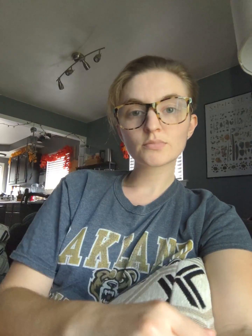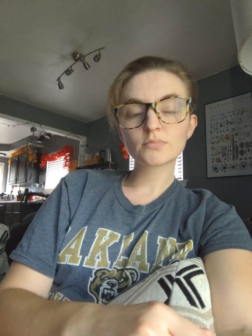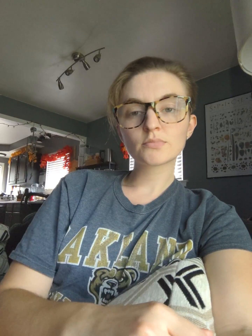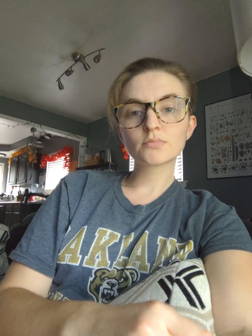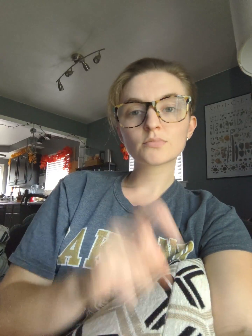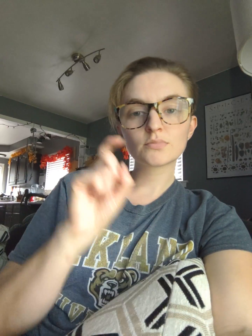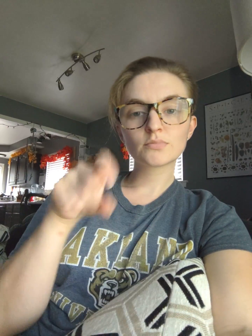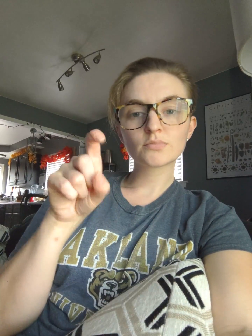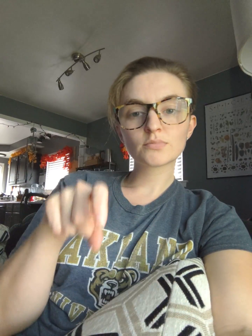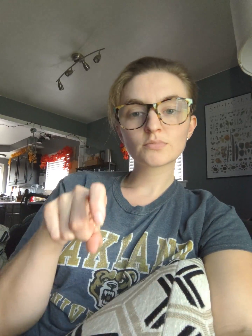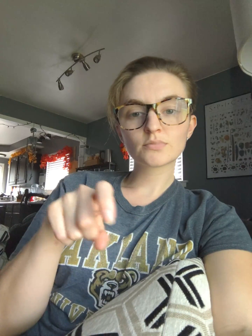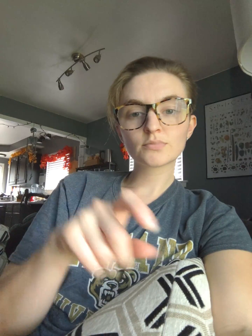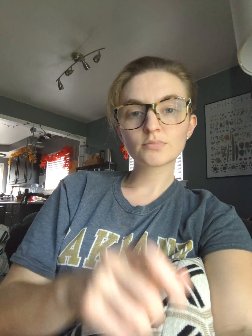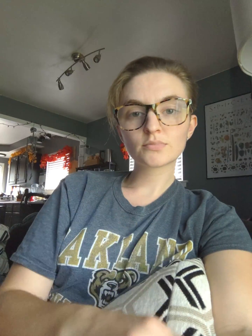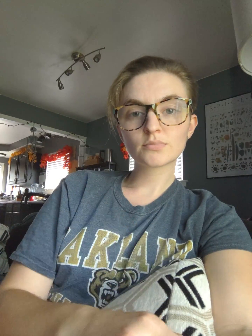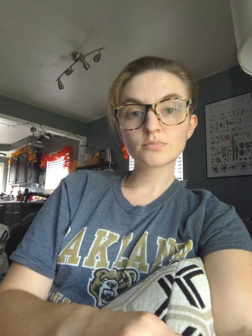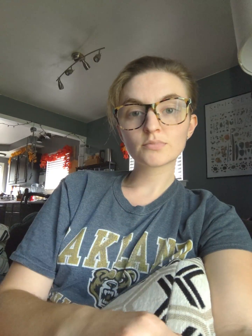need